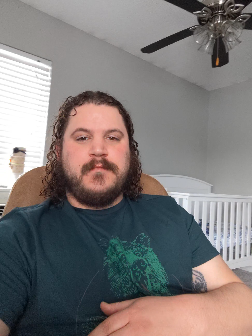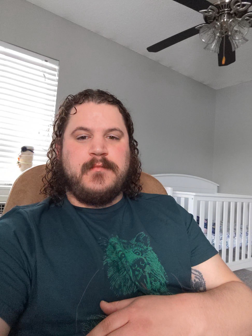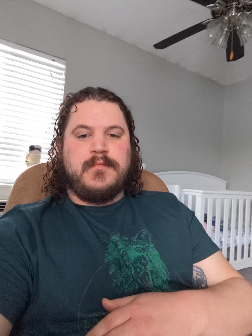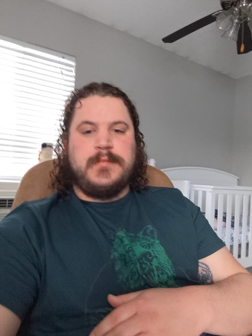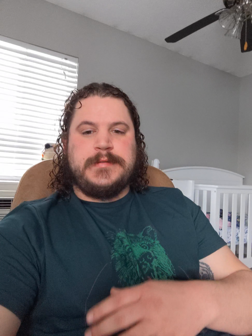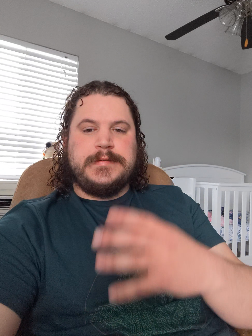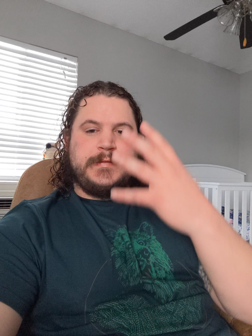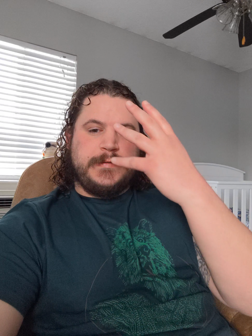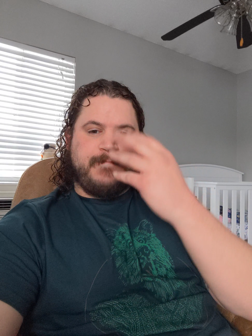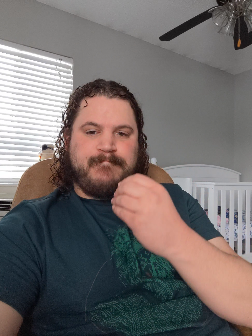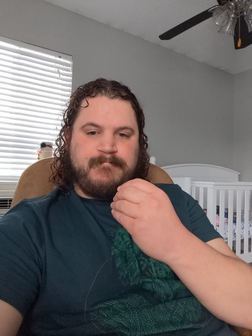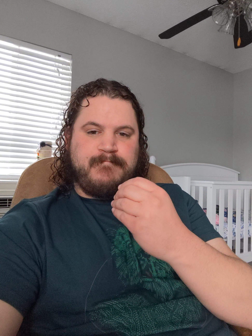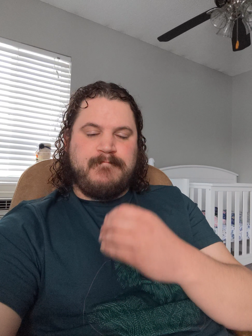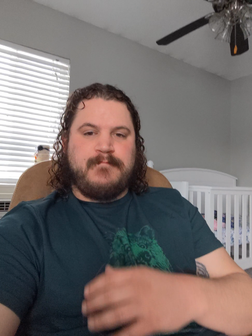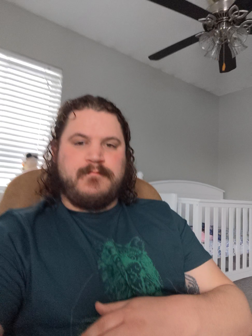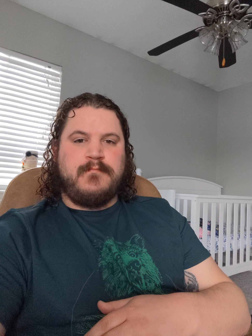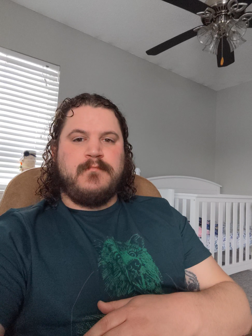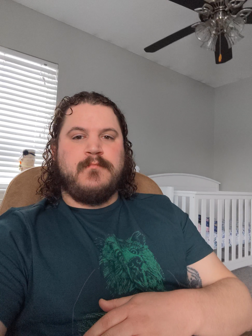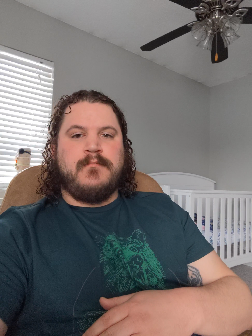sleep